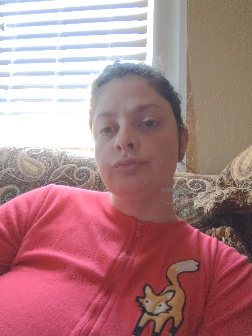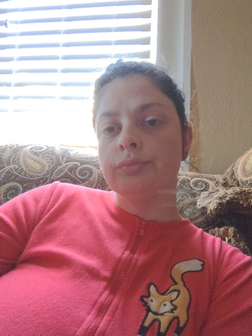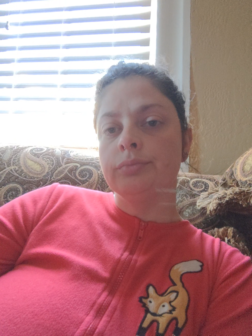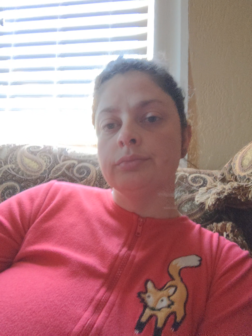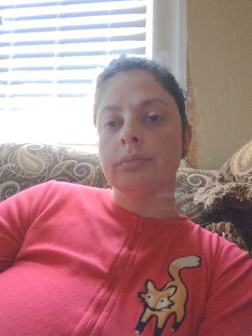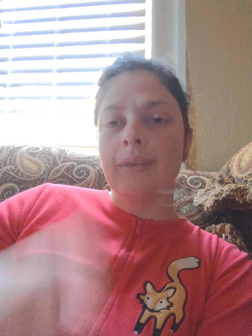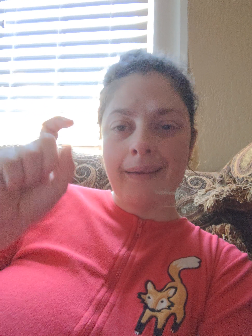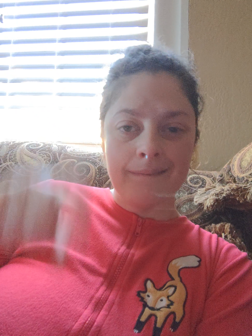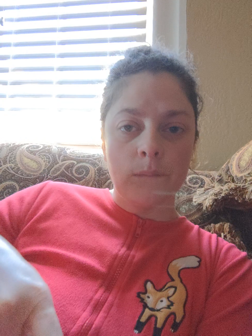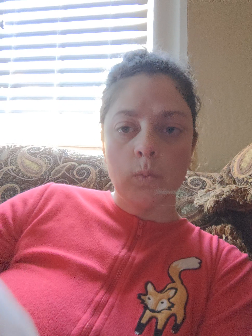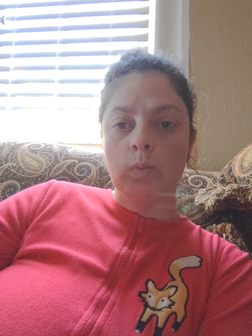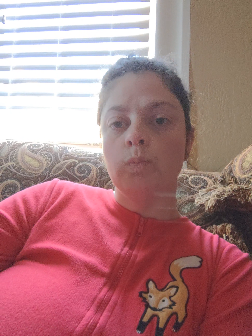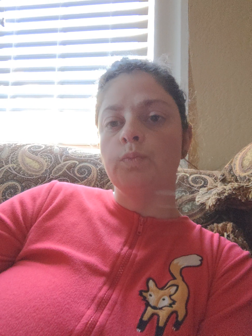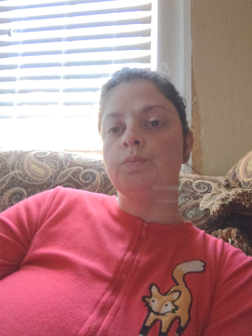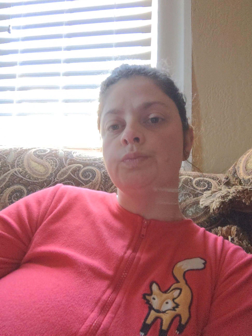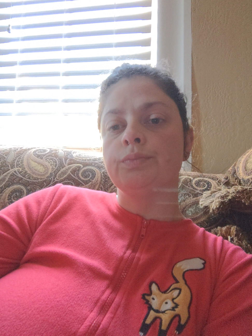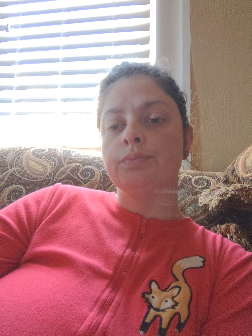have to